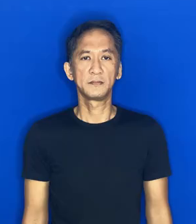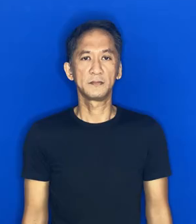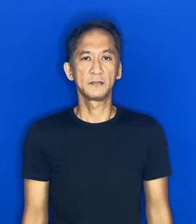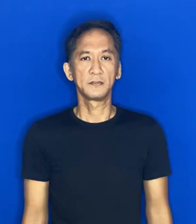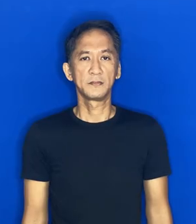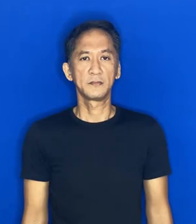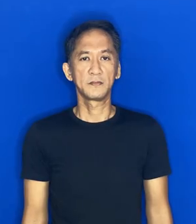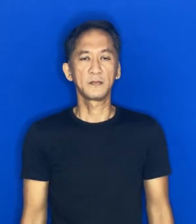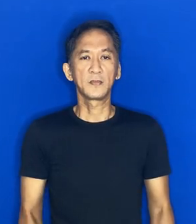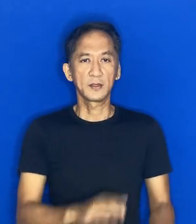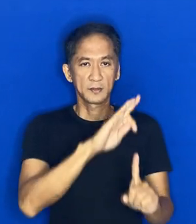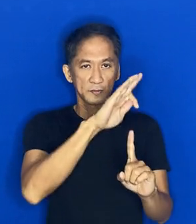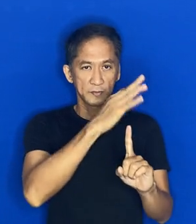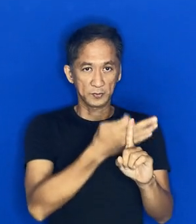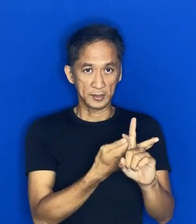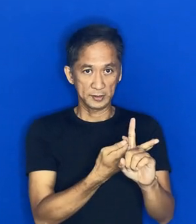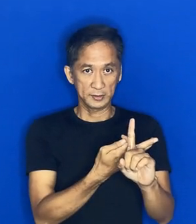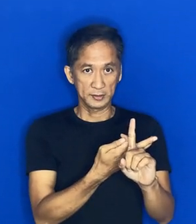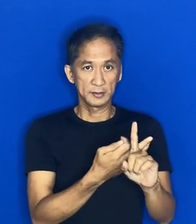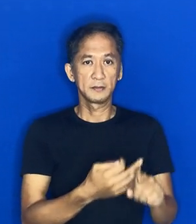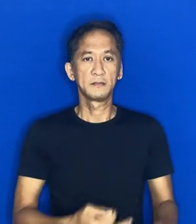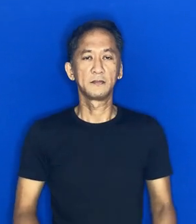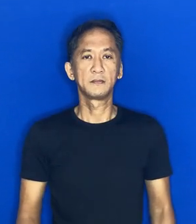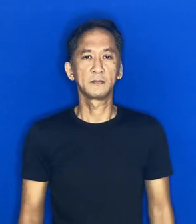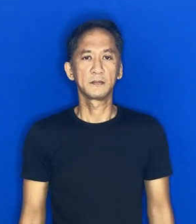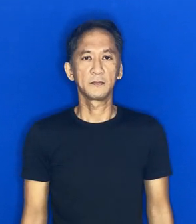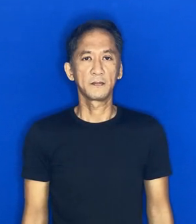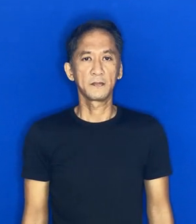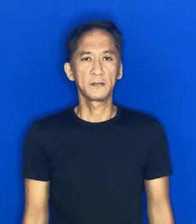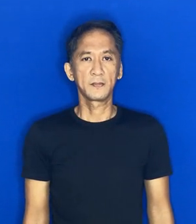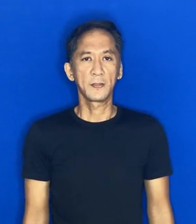february